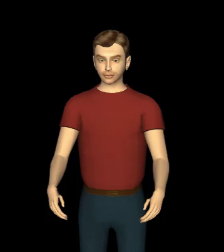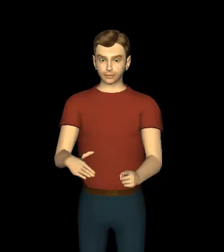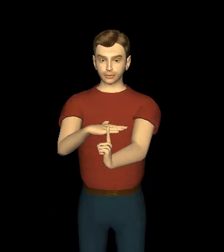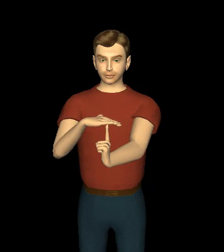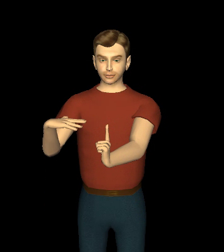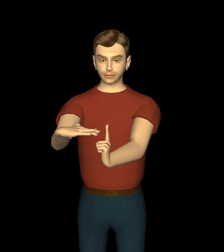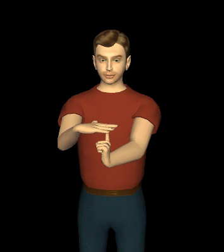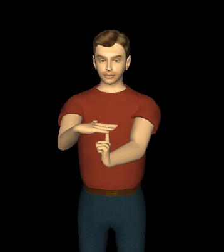مجتمع